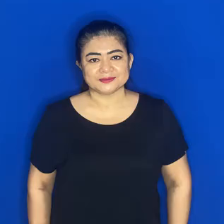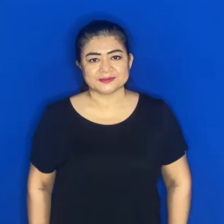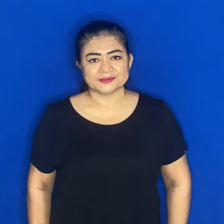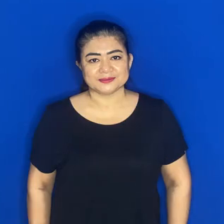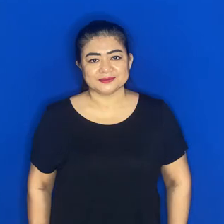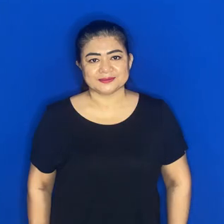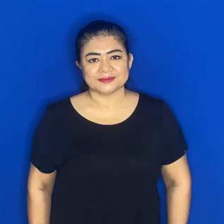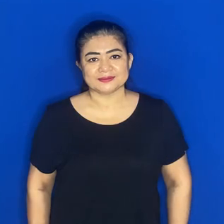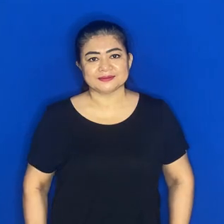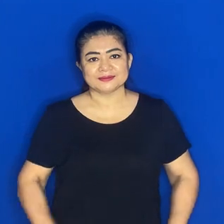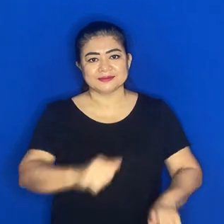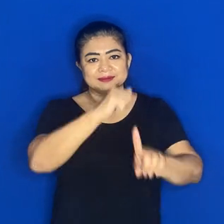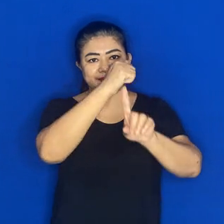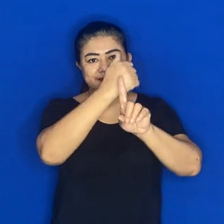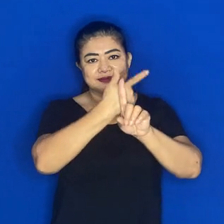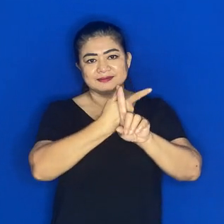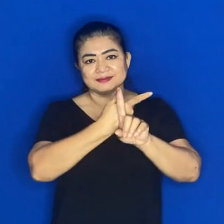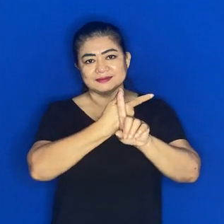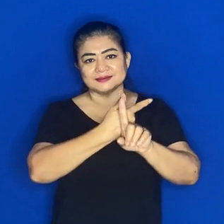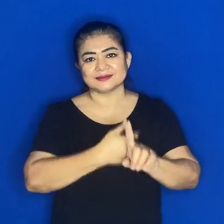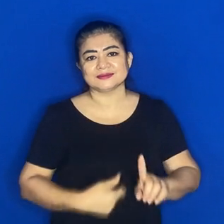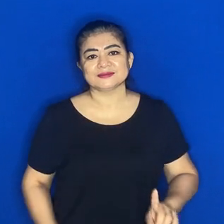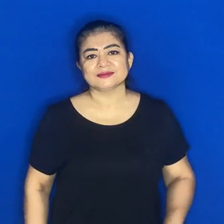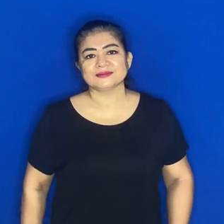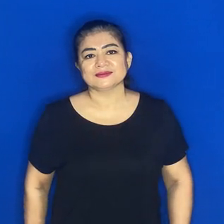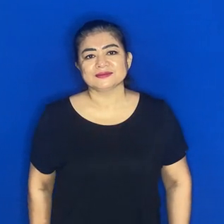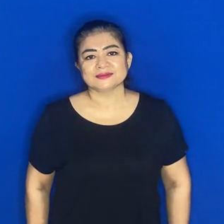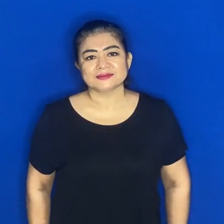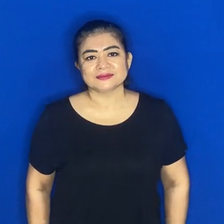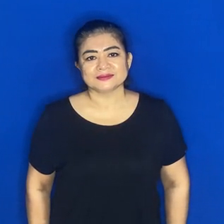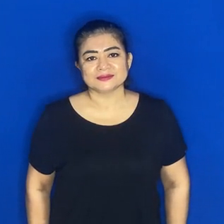august